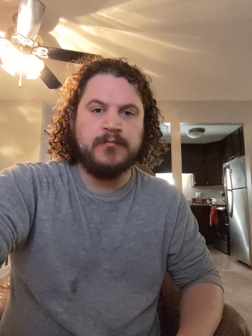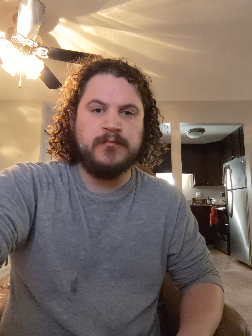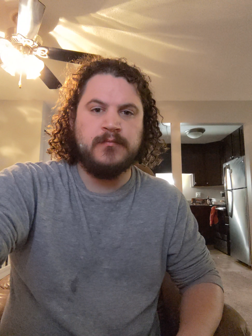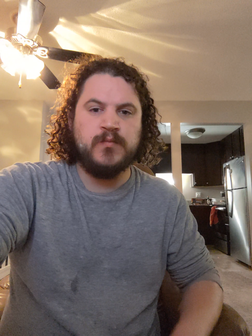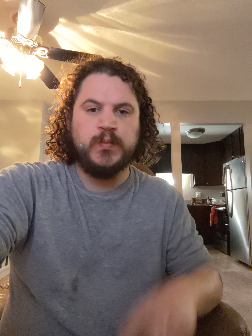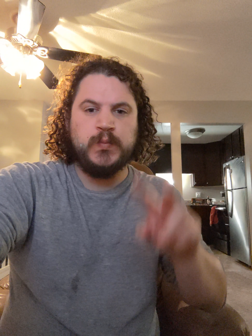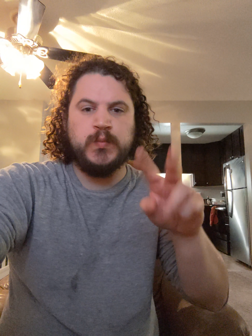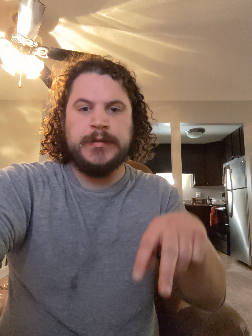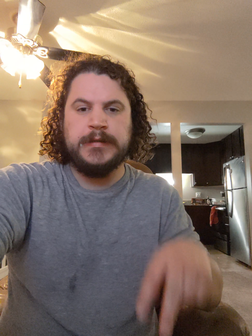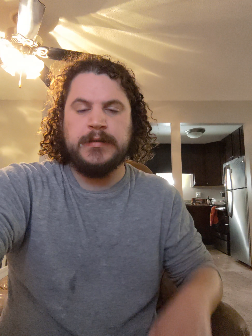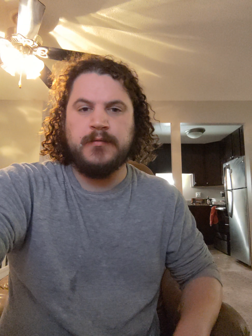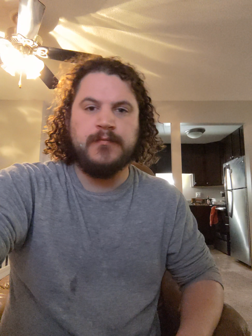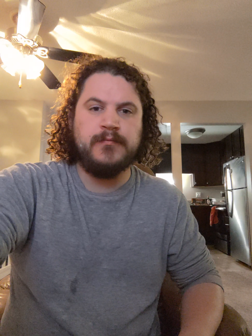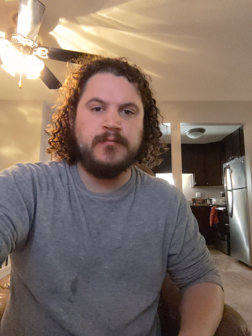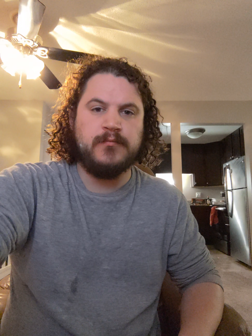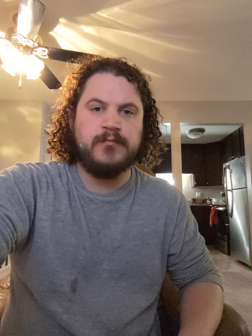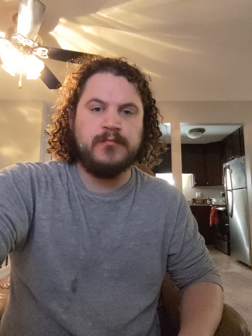read